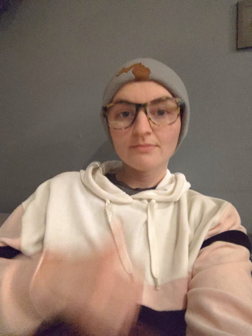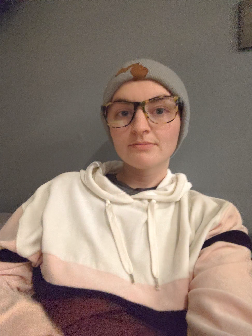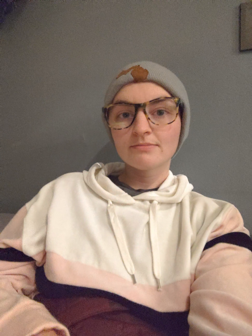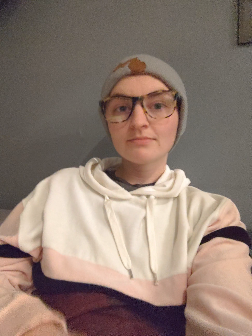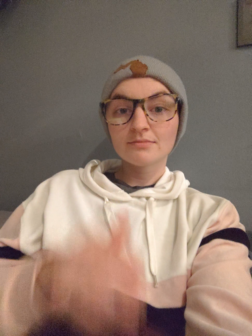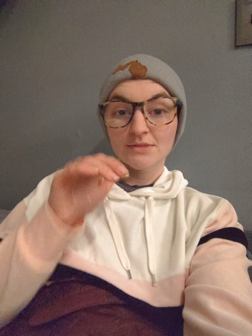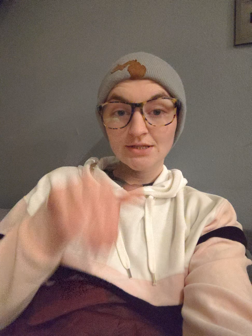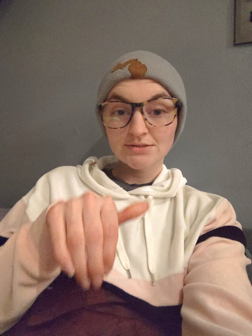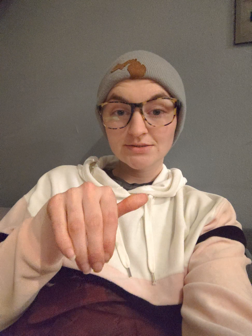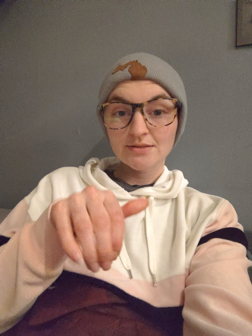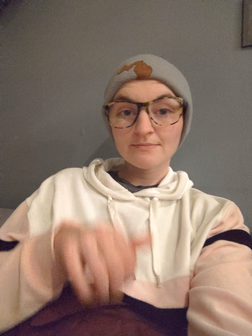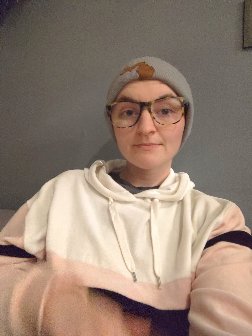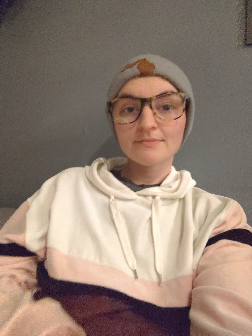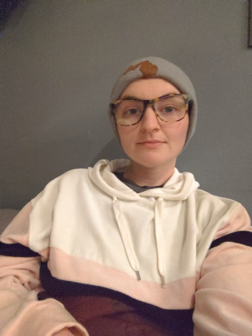night